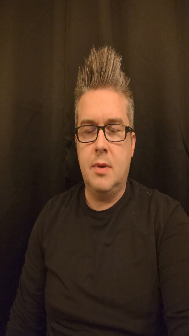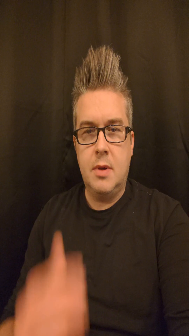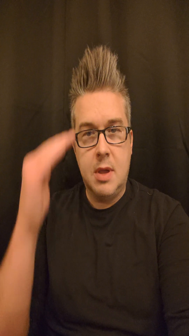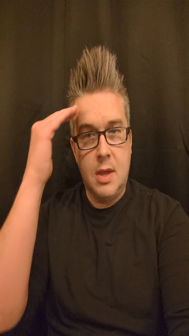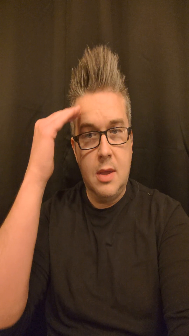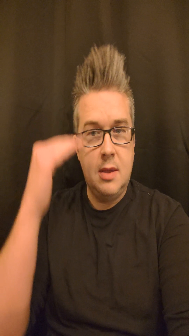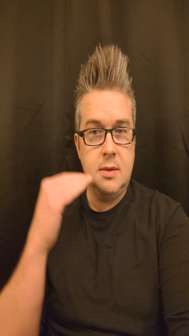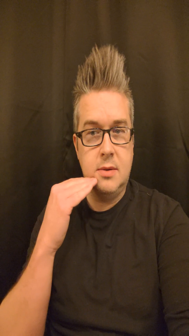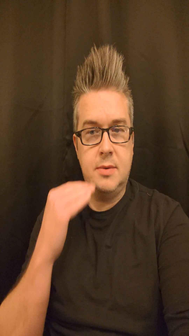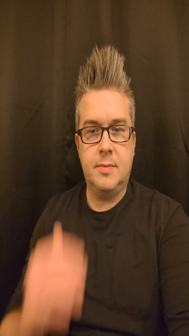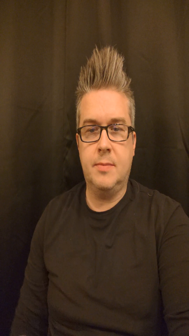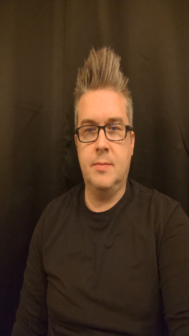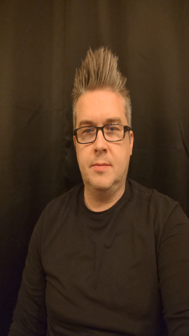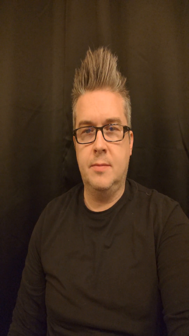head